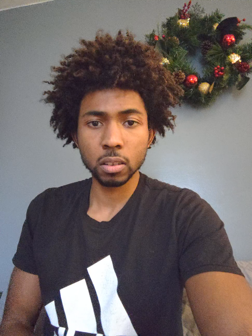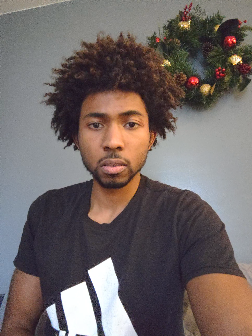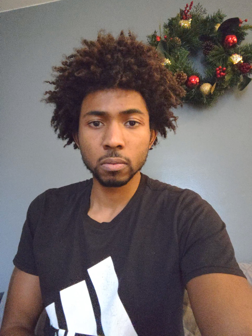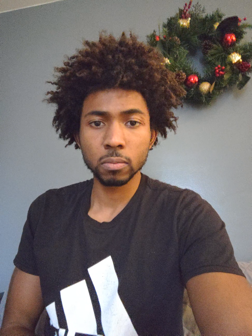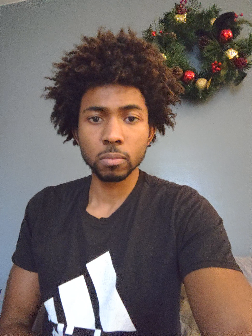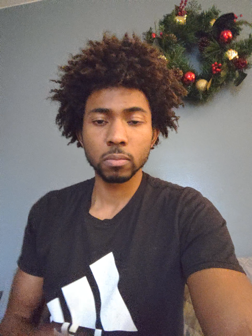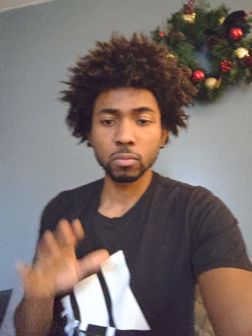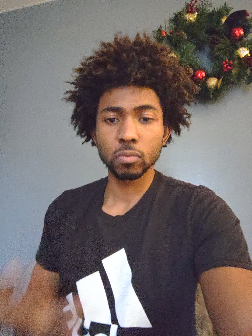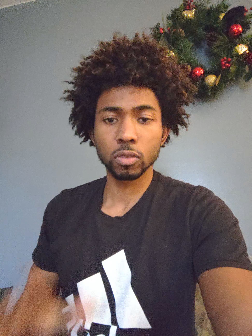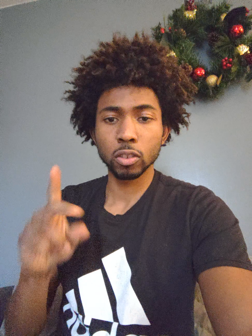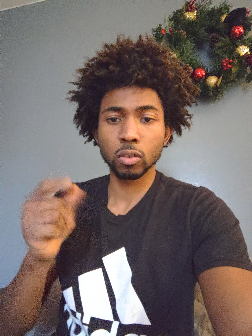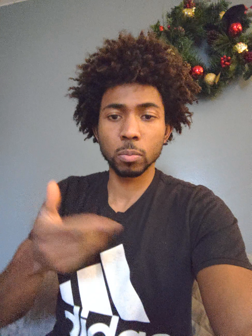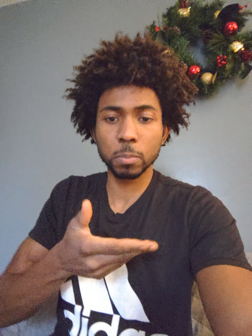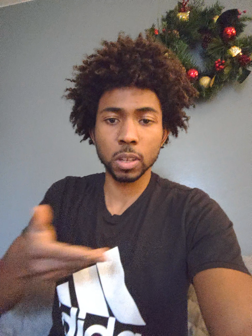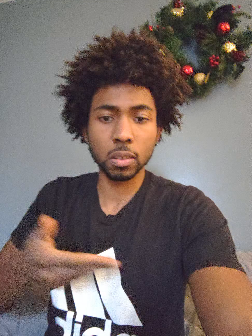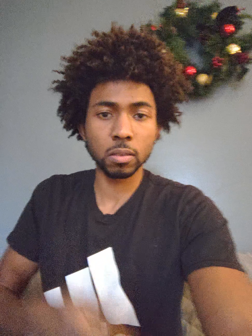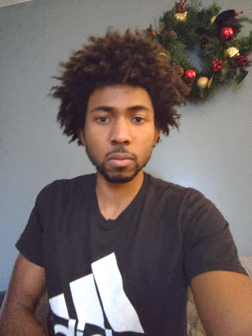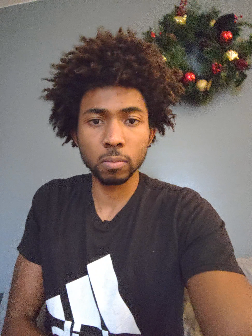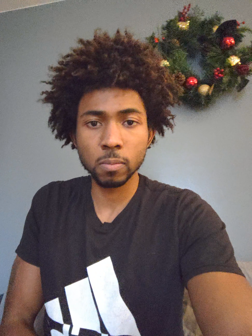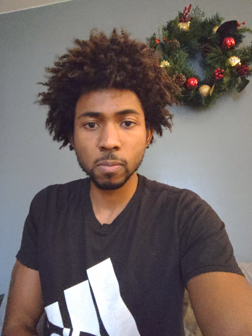puppy